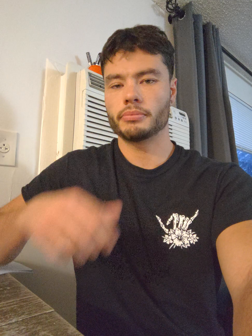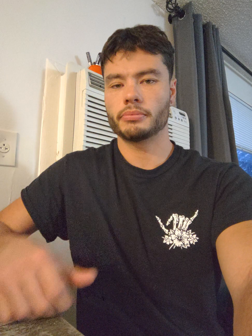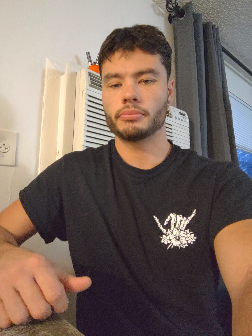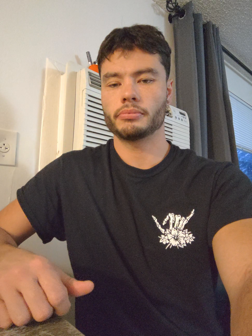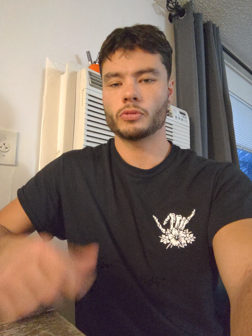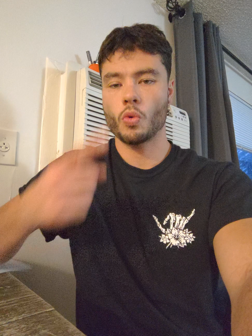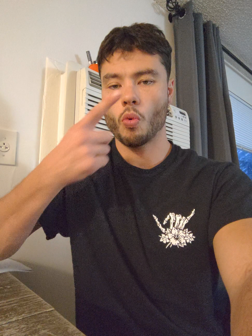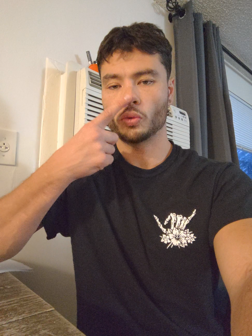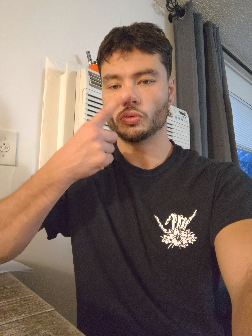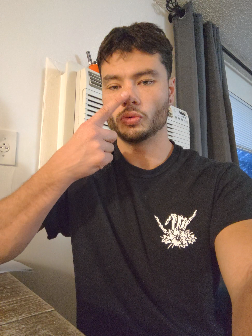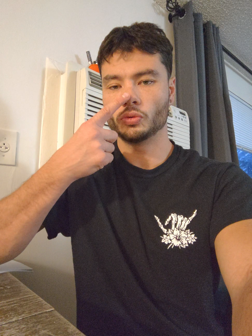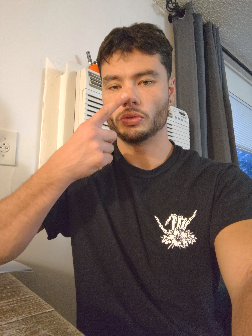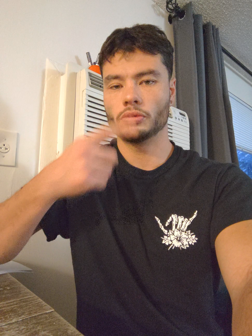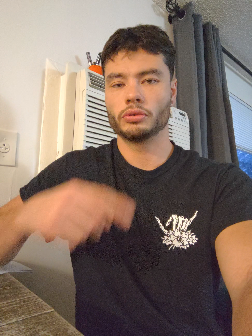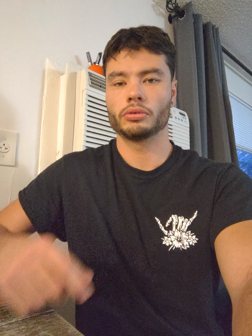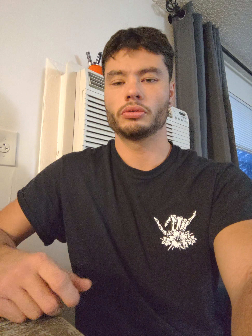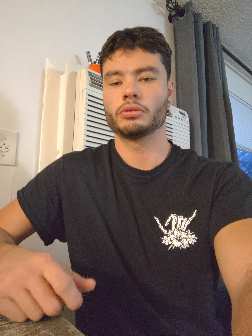nose